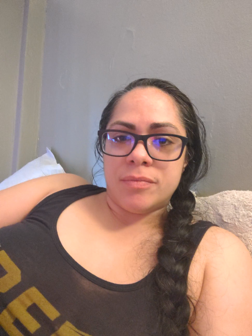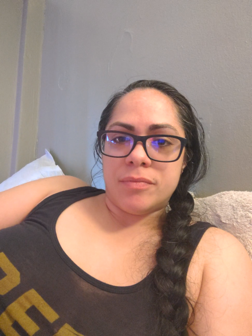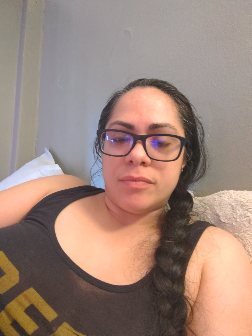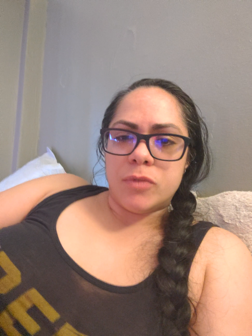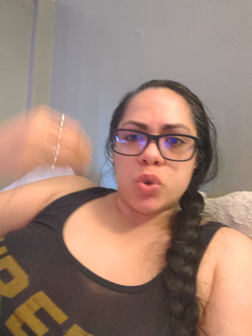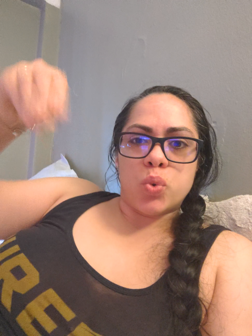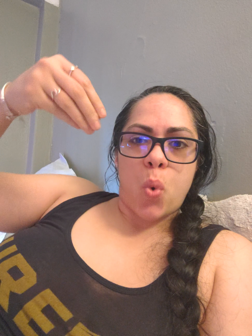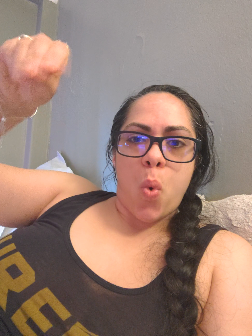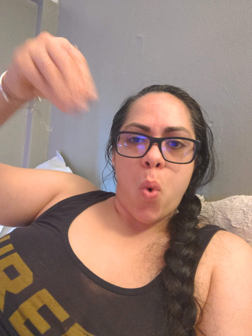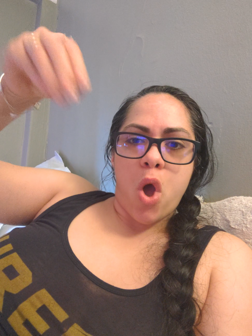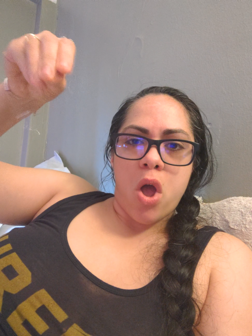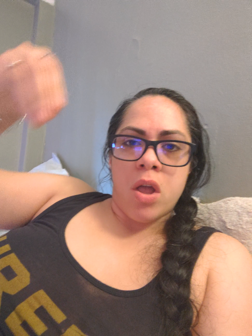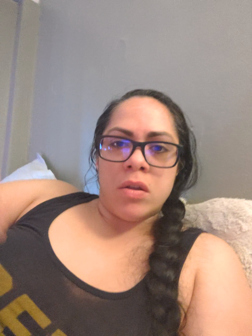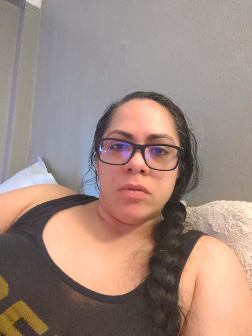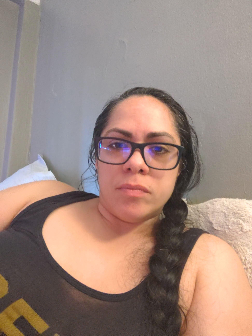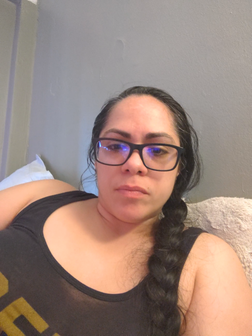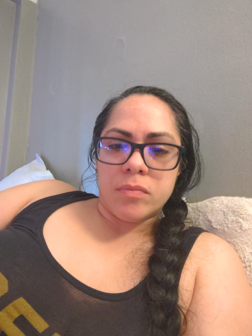store